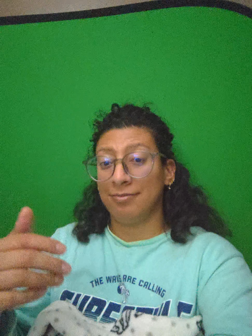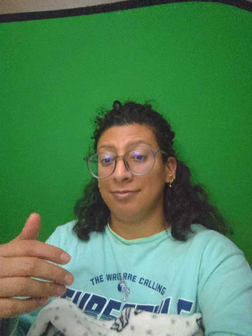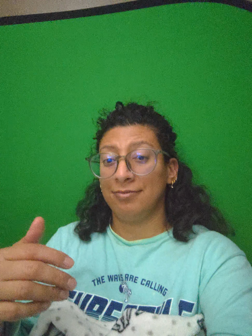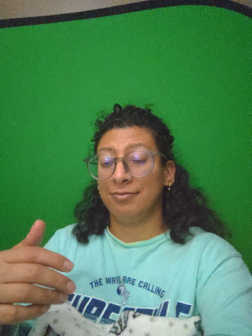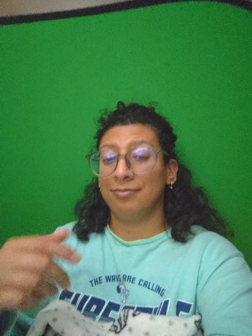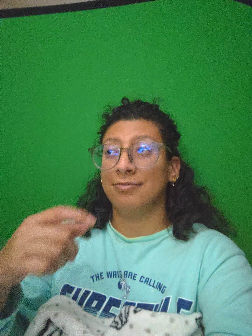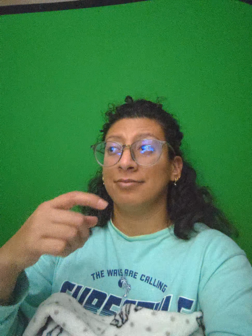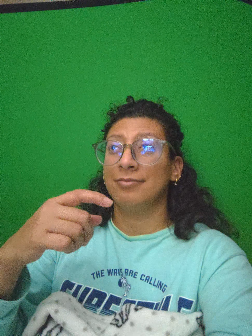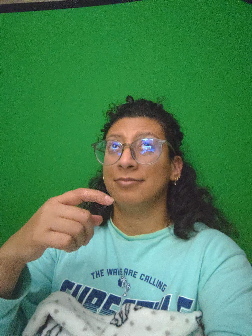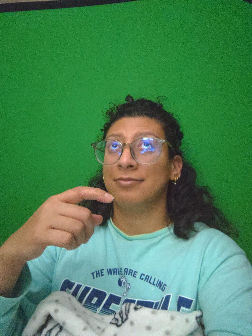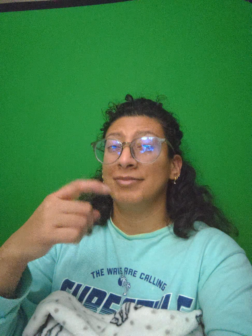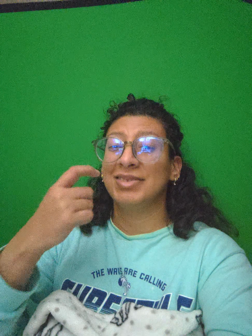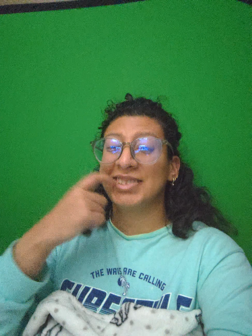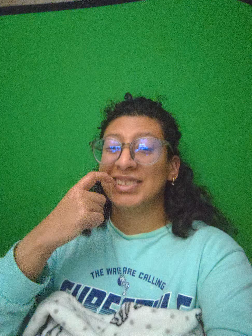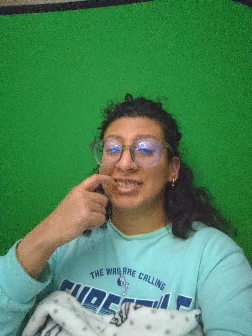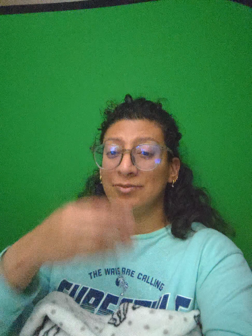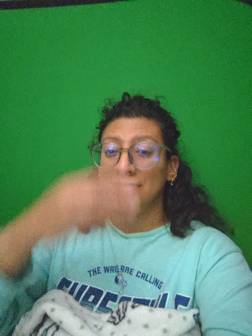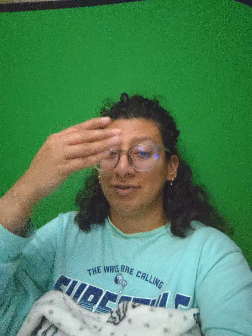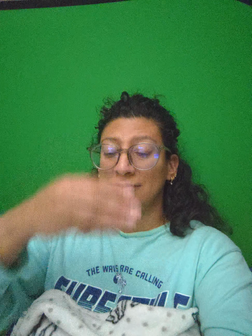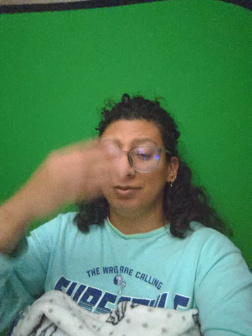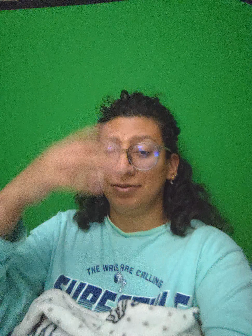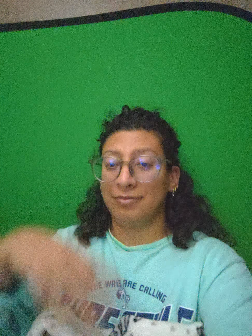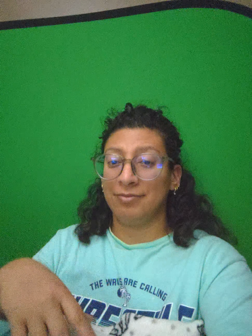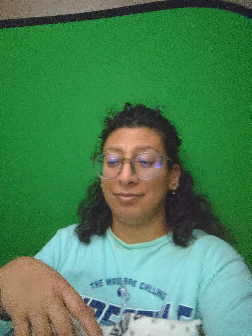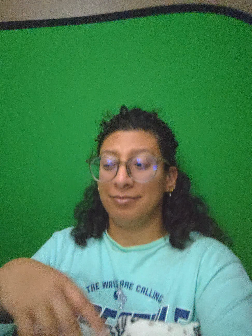window